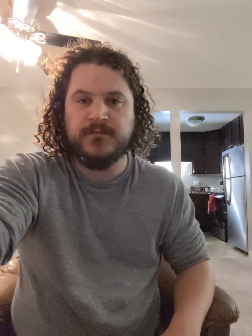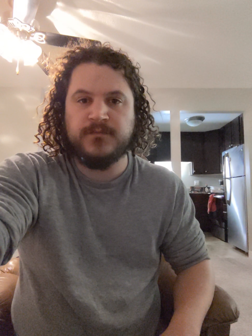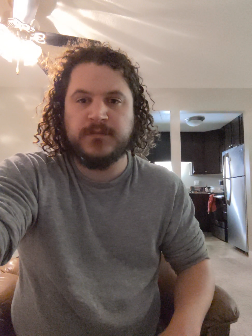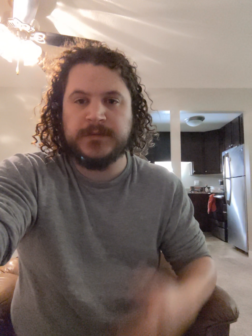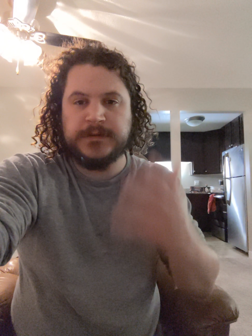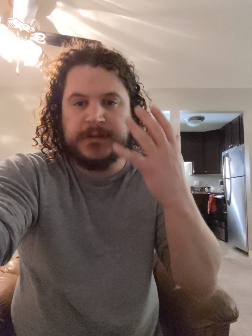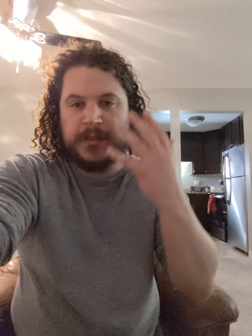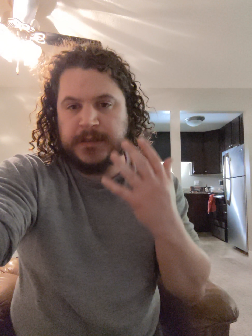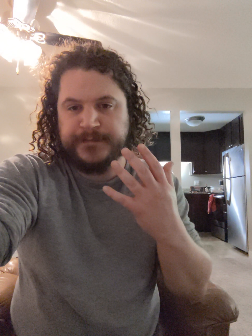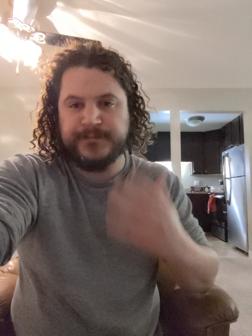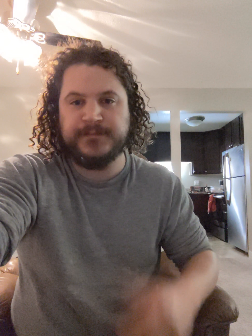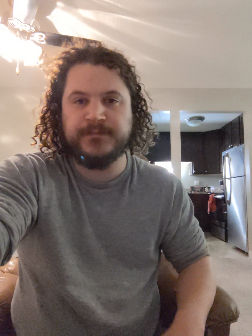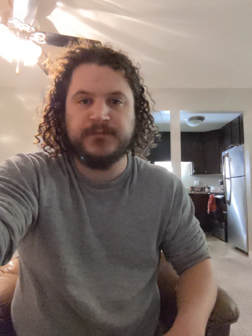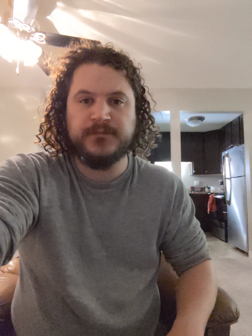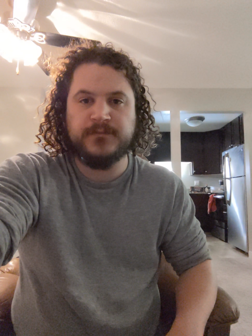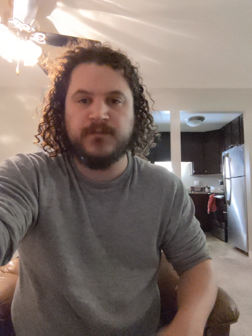sad